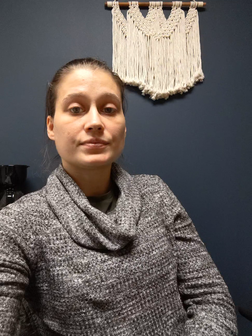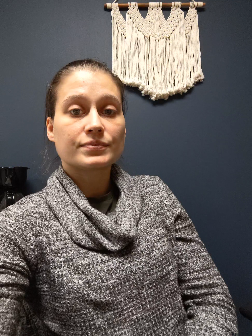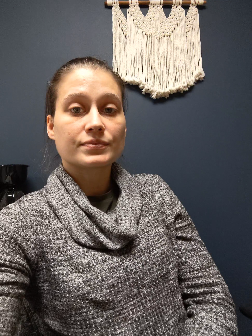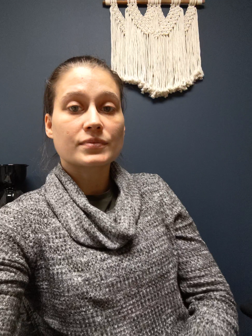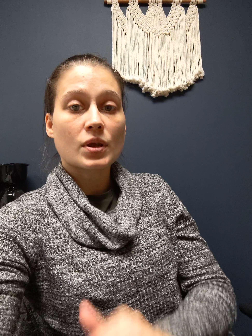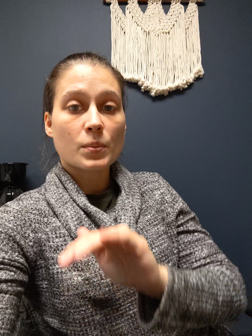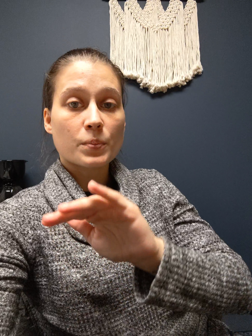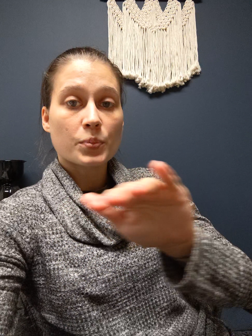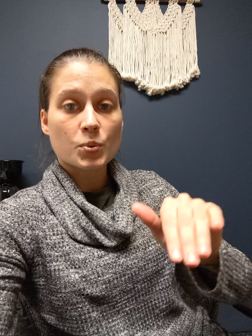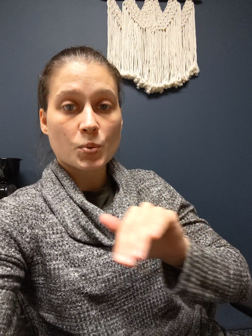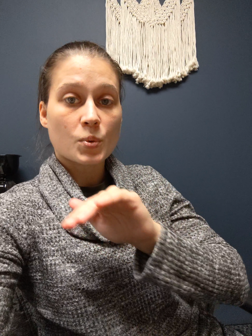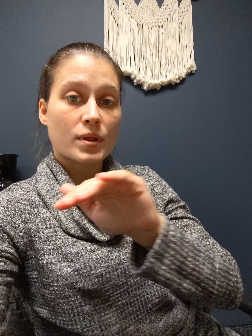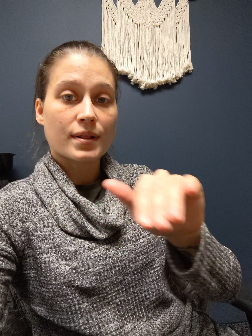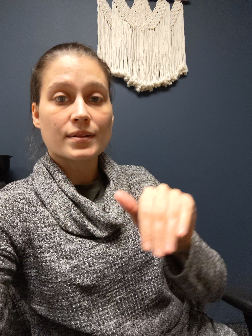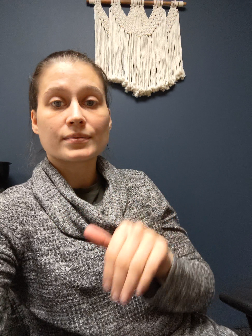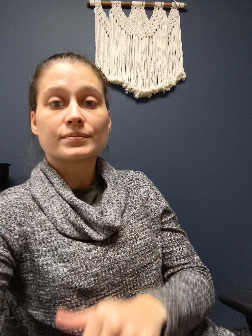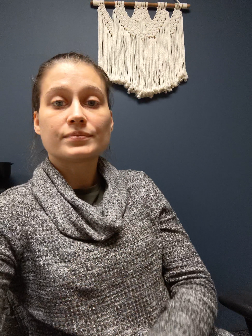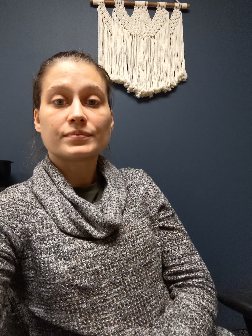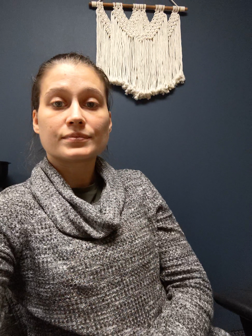pool